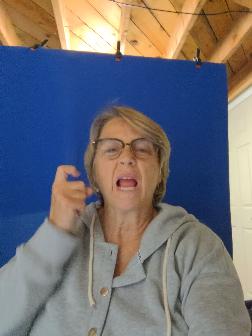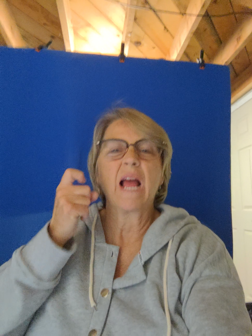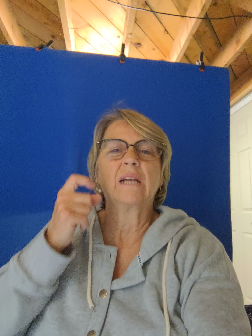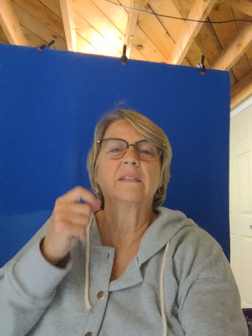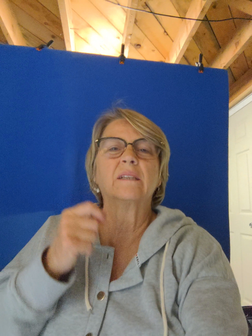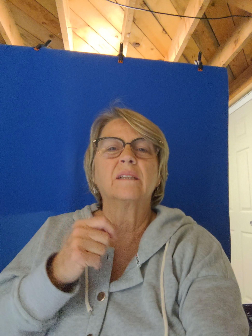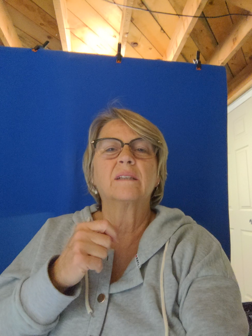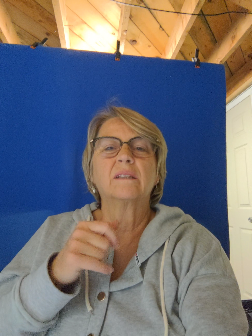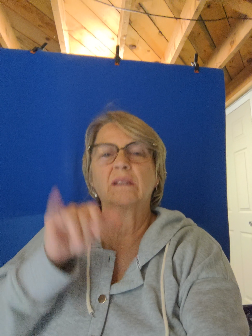fast